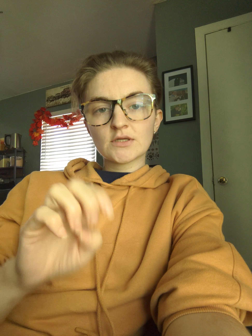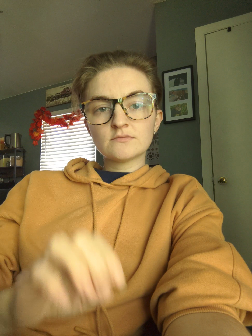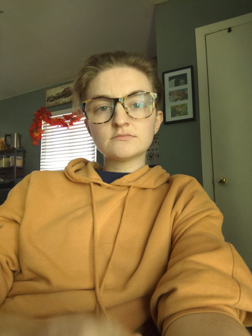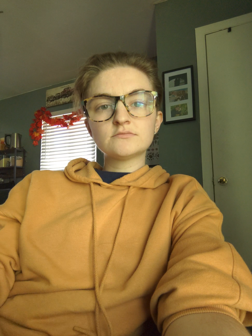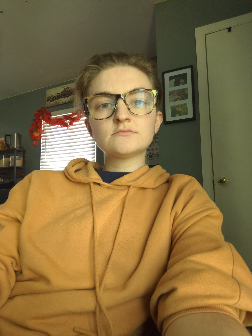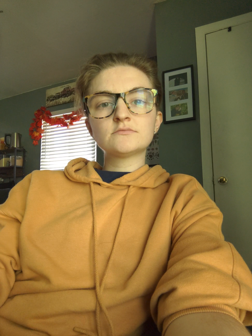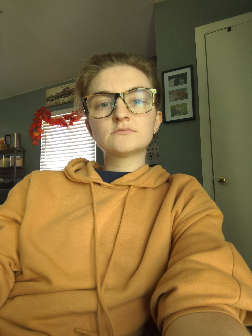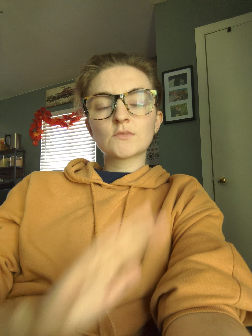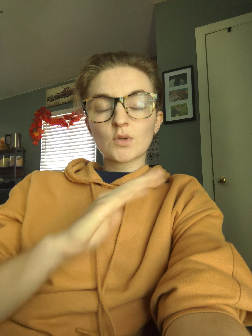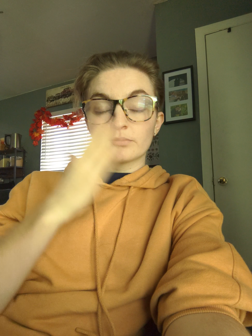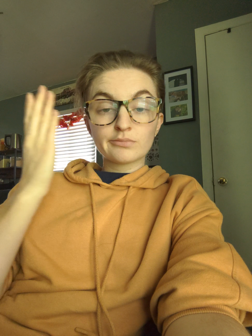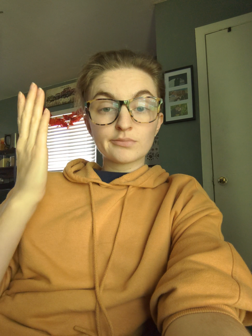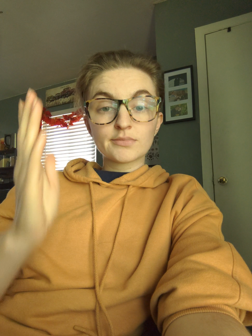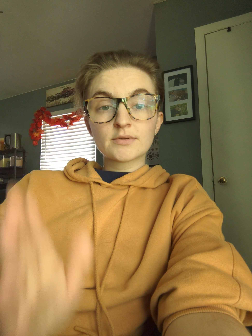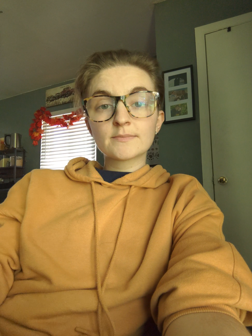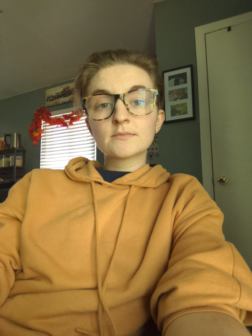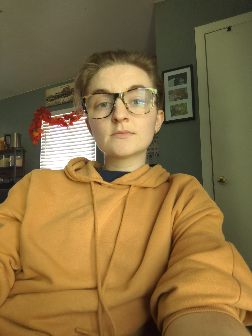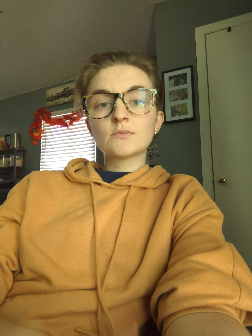all gone